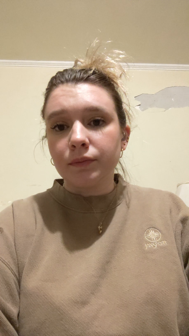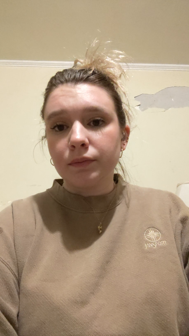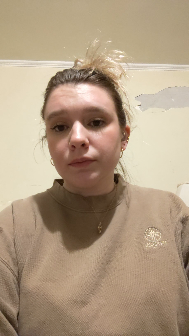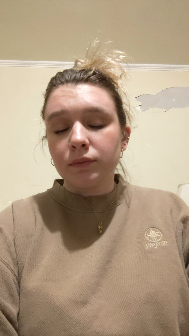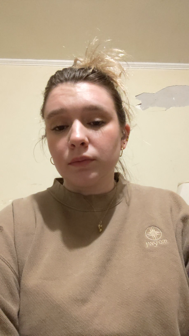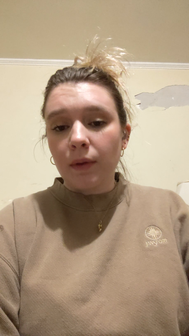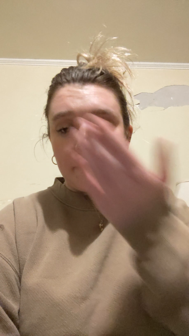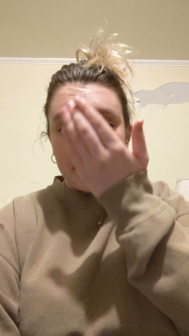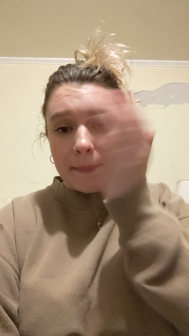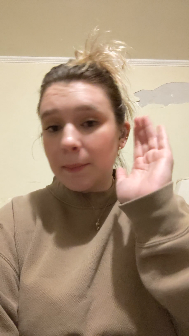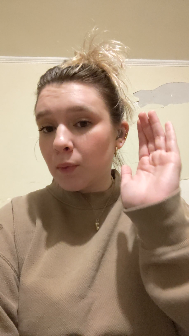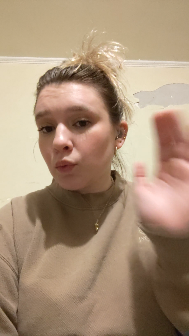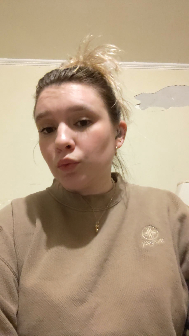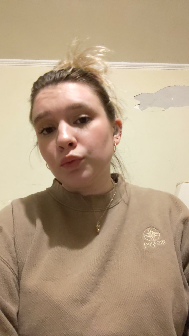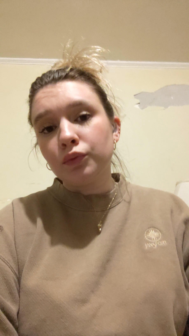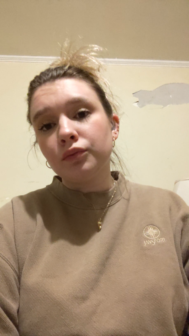peekaboo